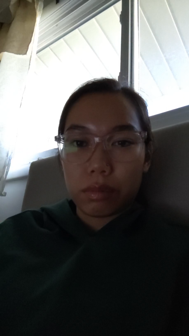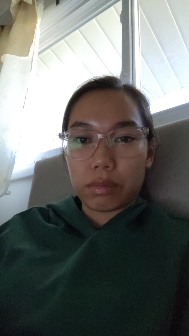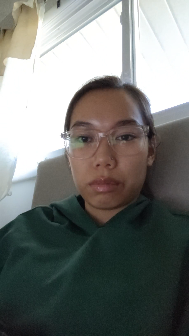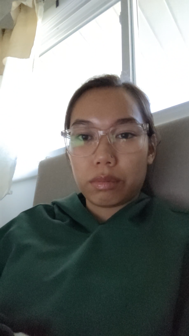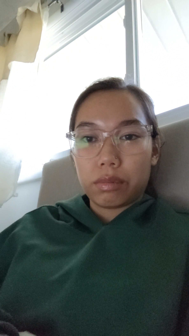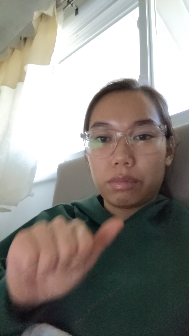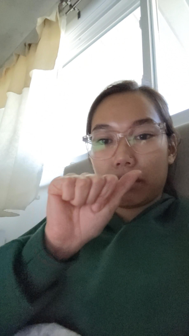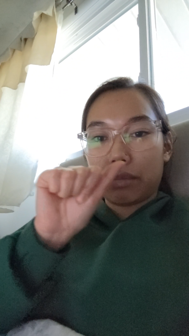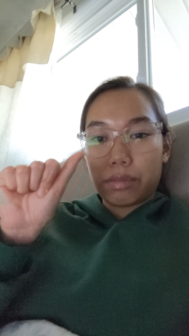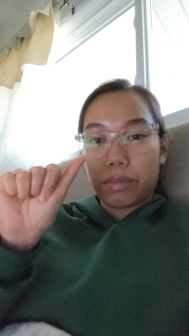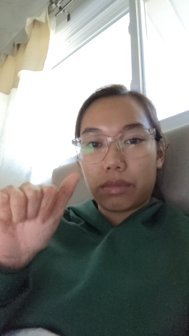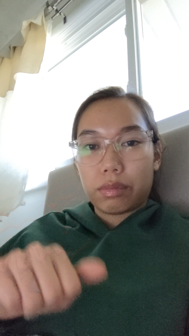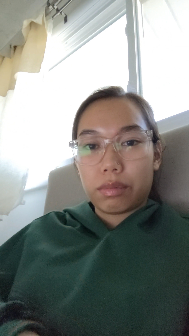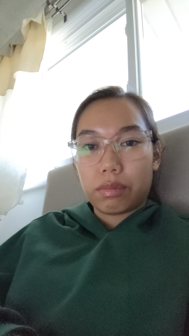a